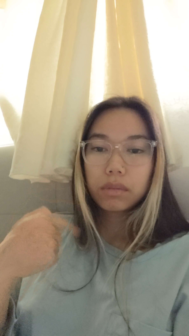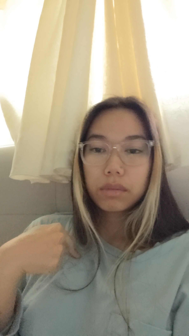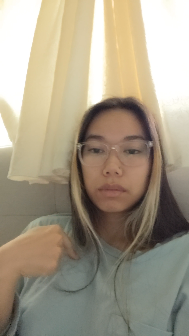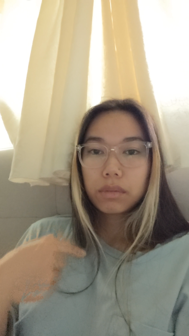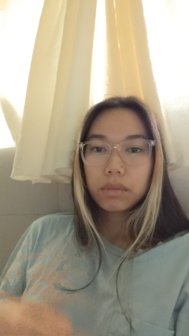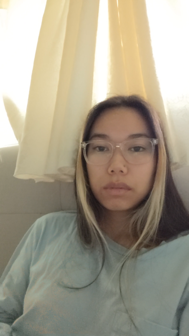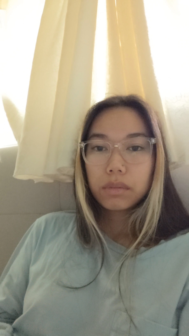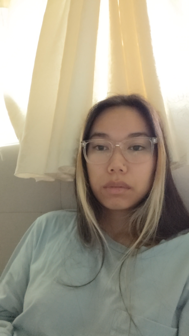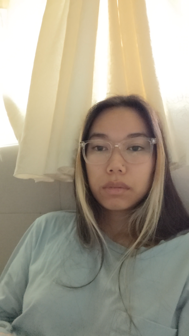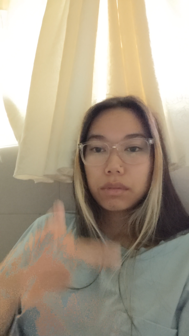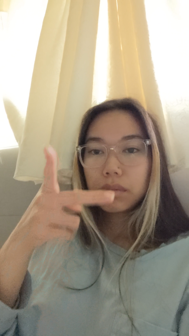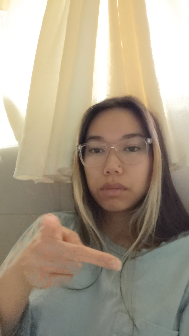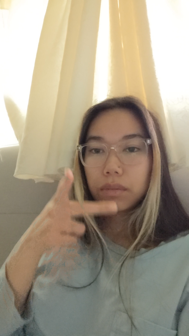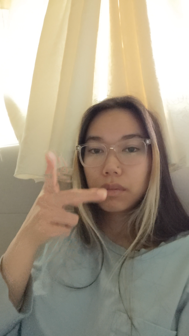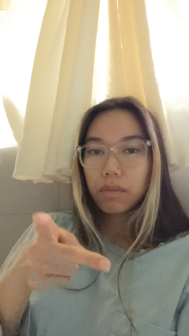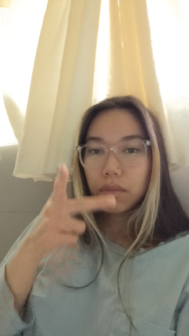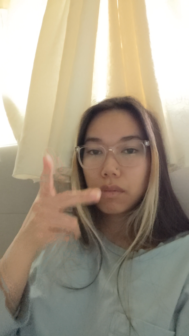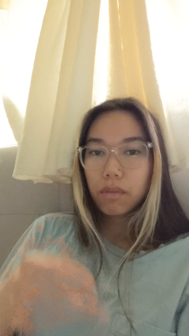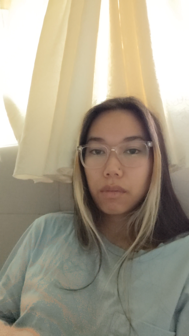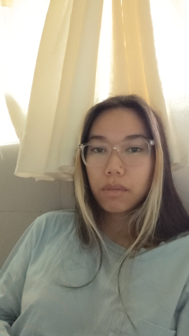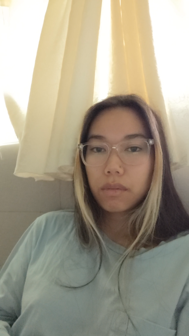careful